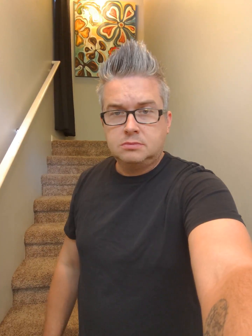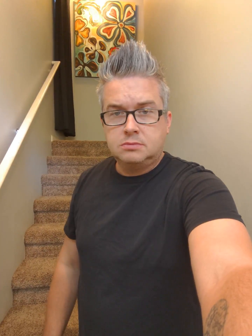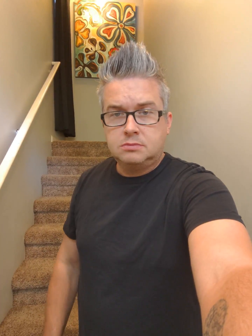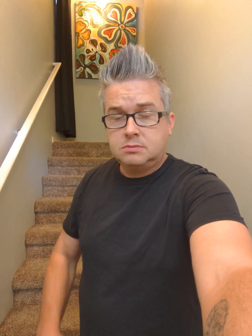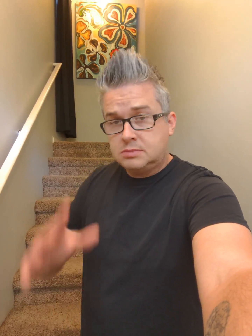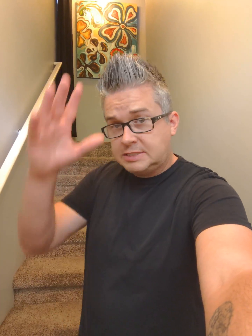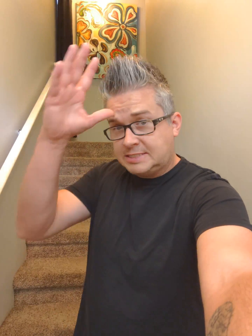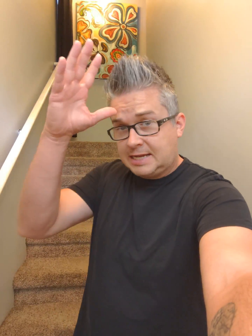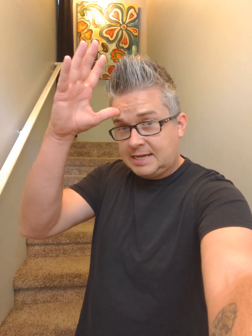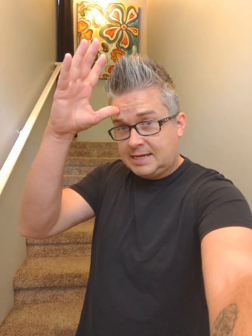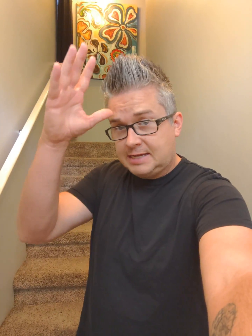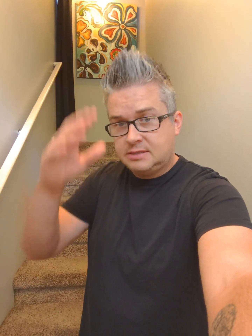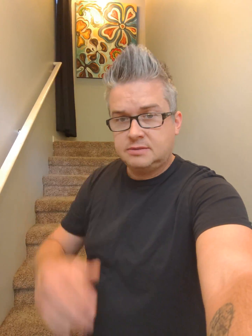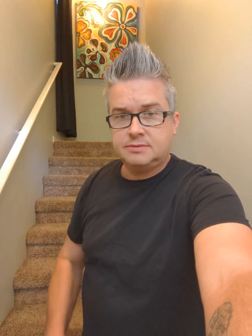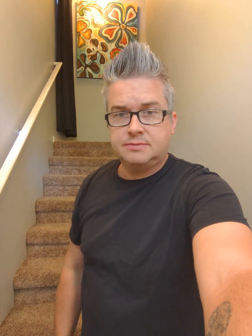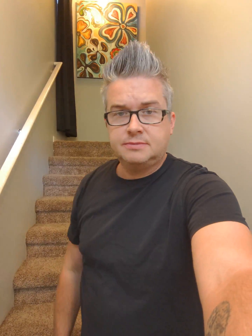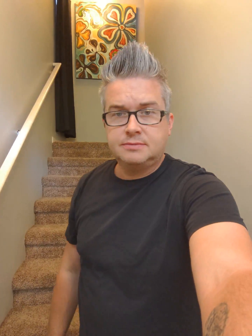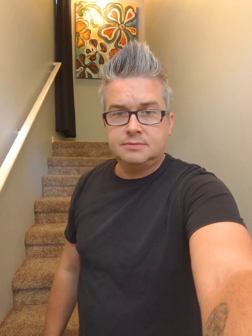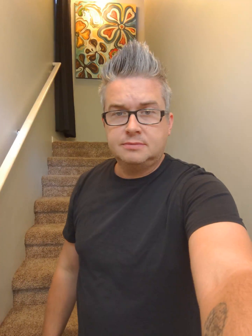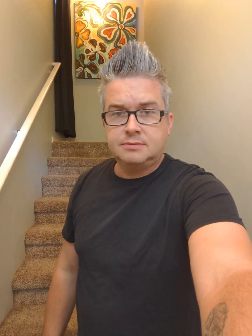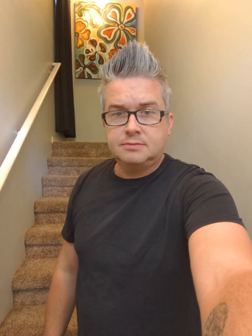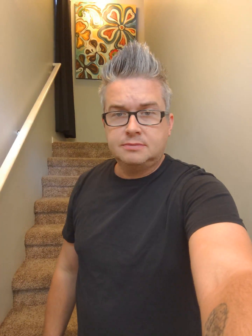daddy